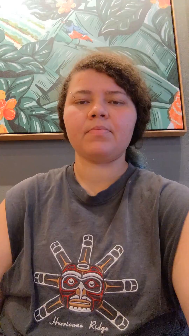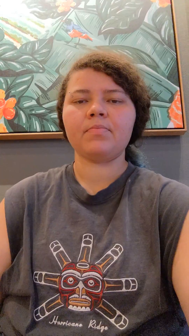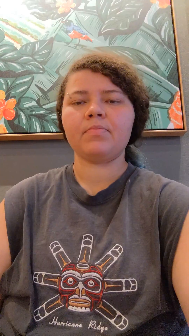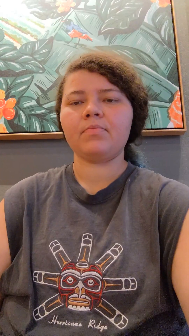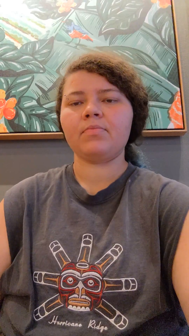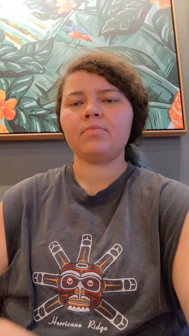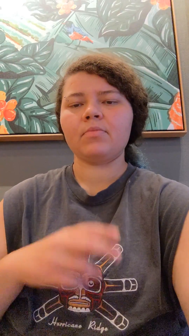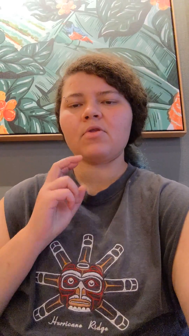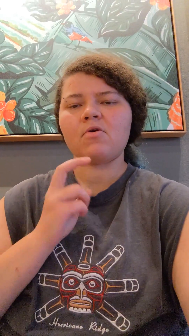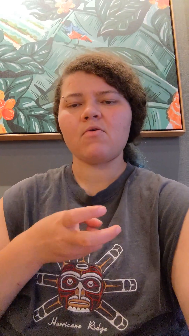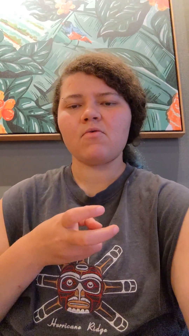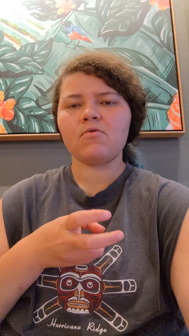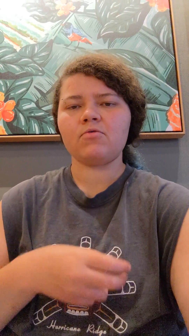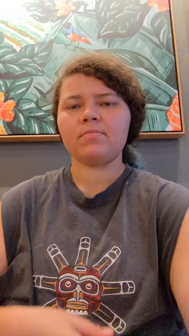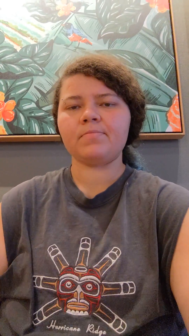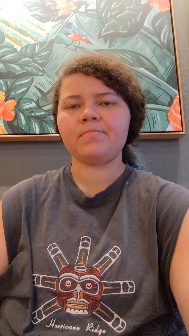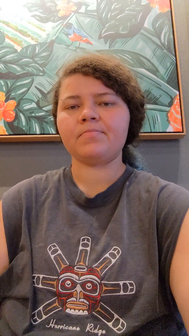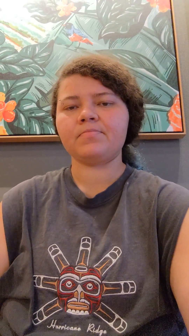hard